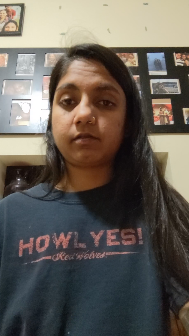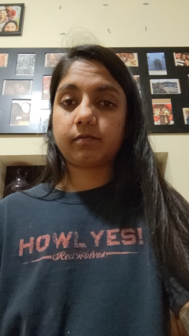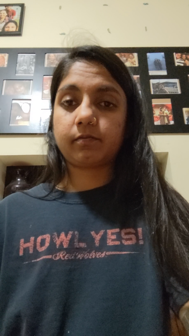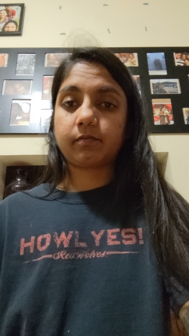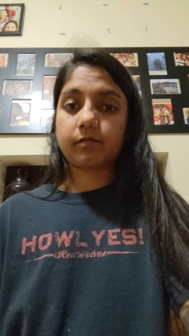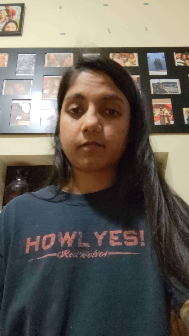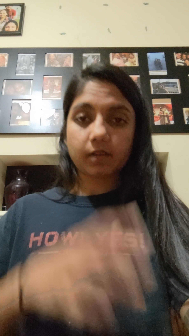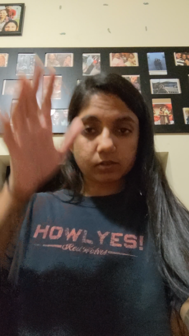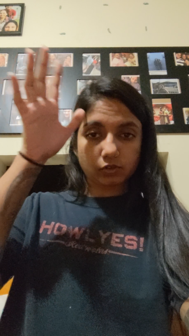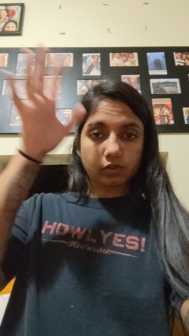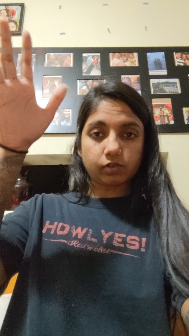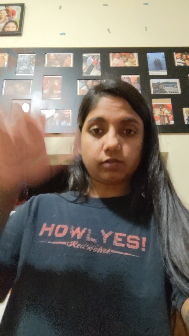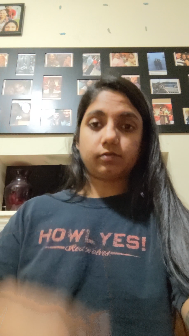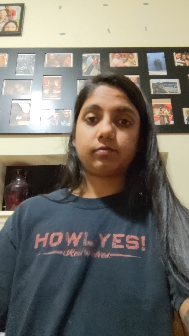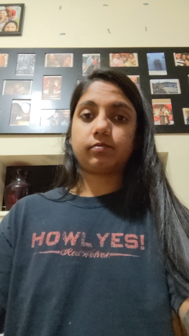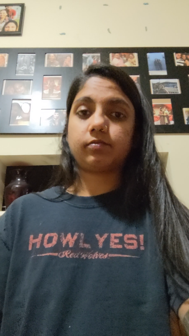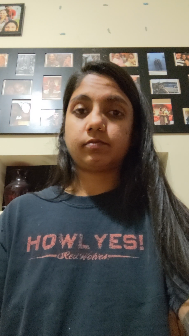deer